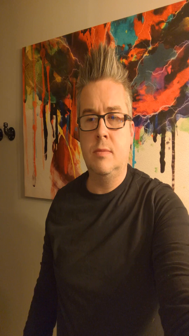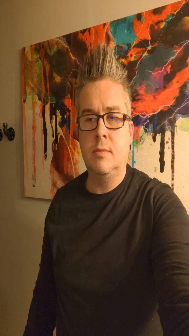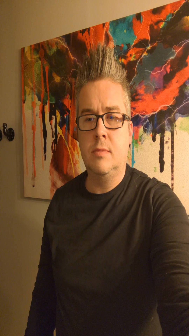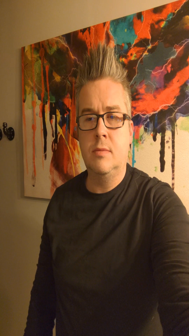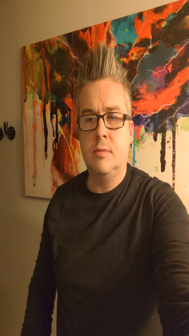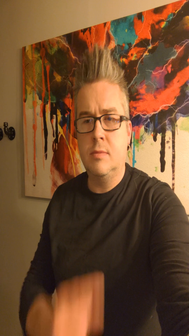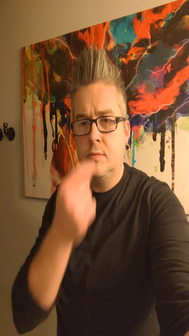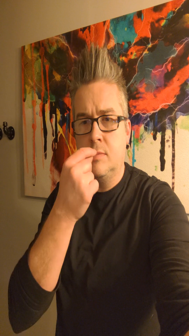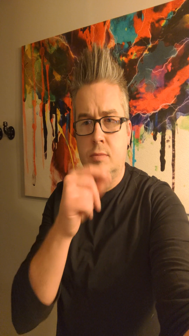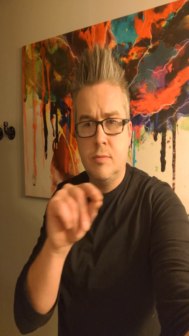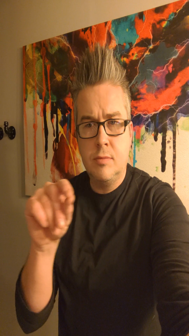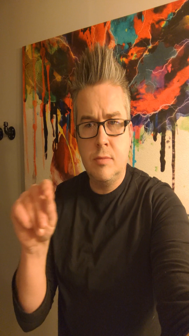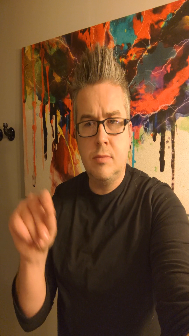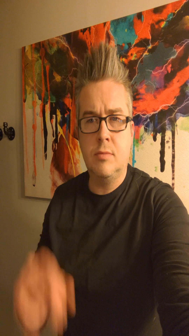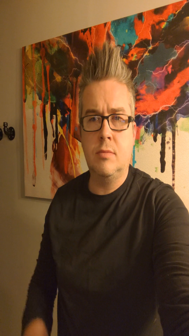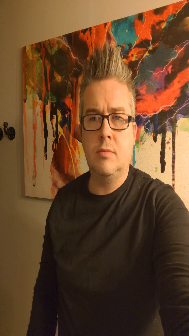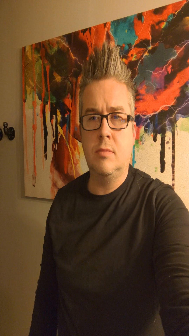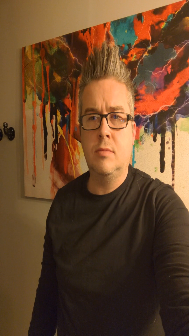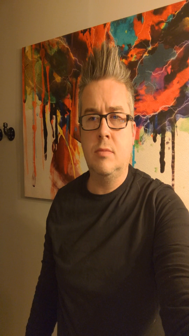pen